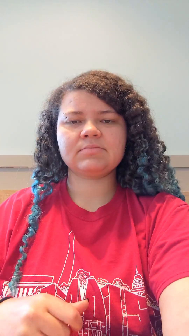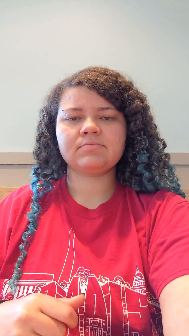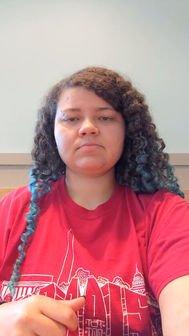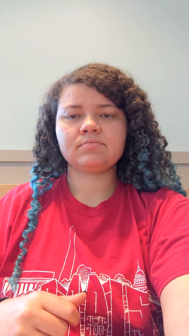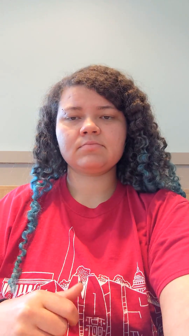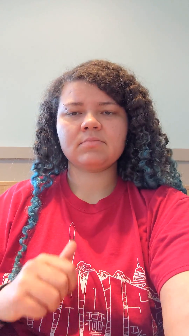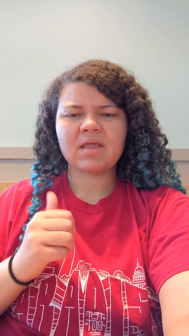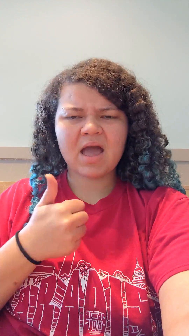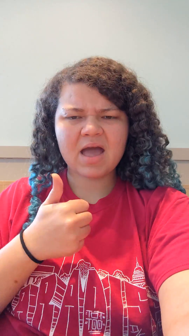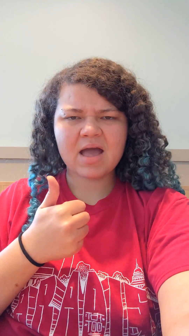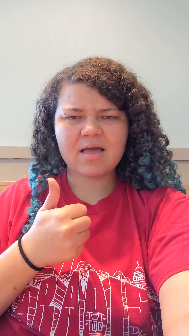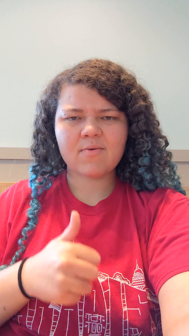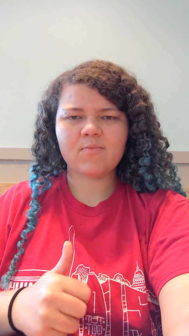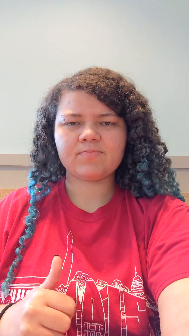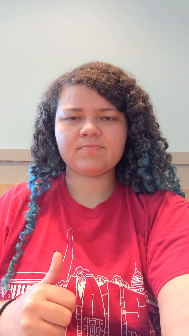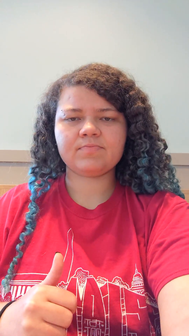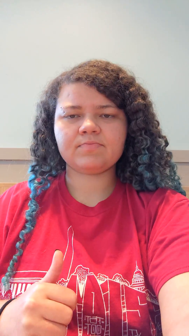how